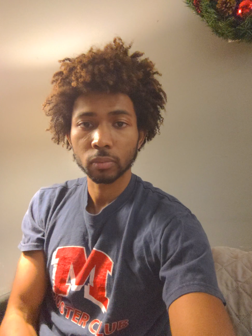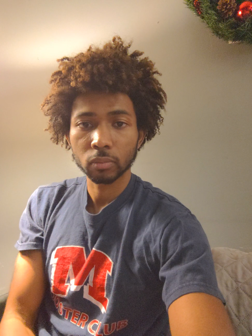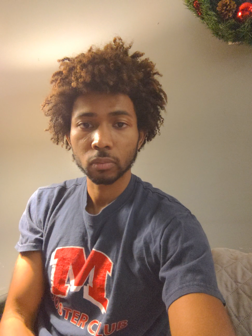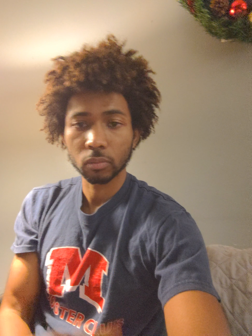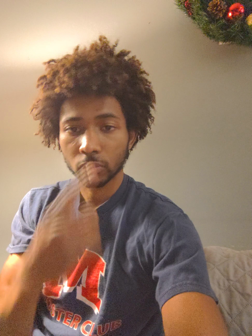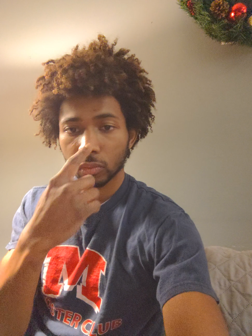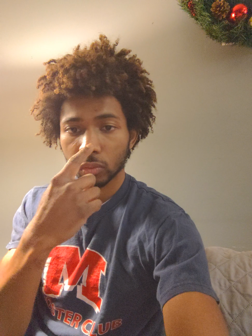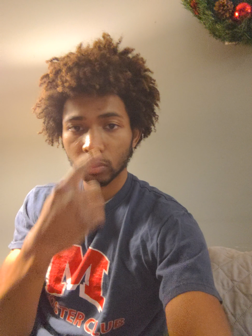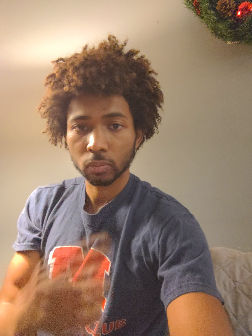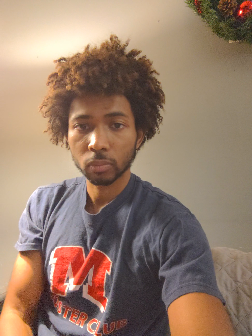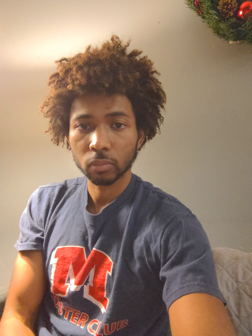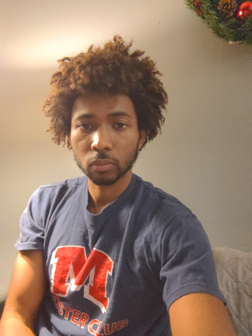nose